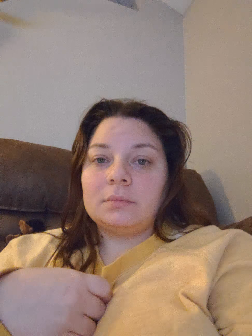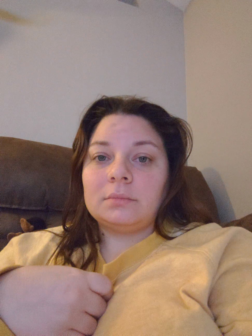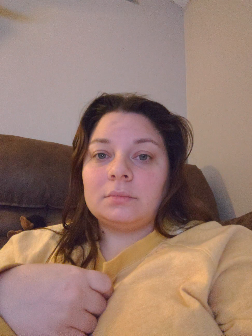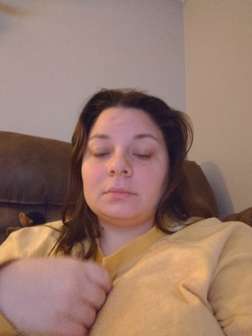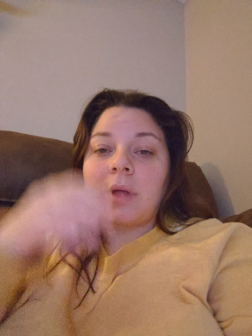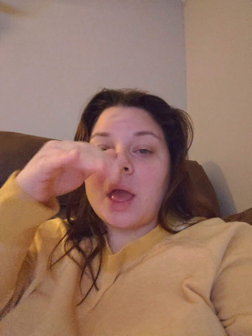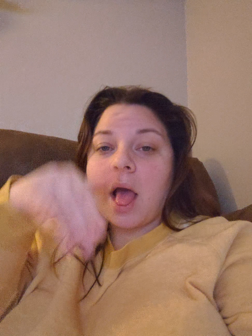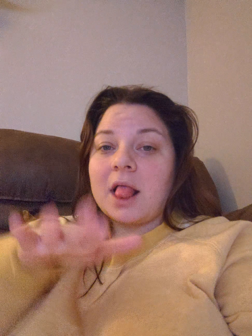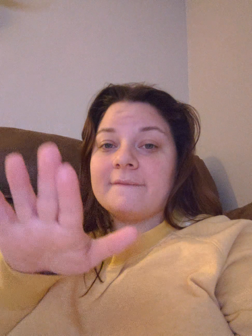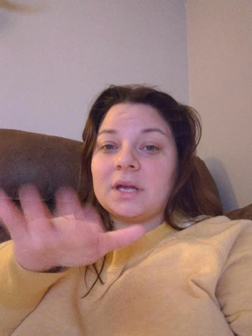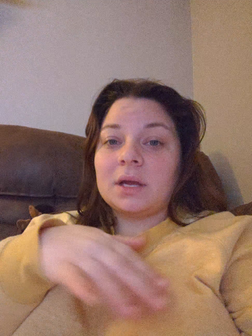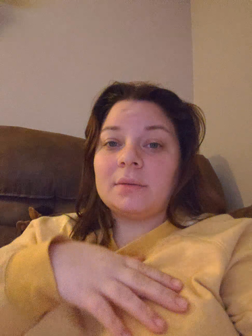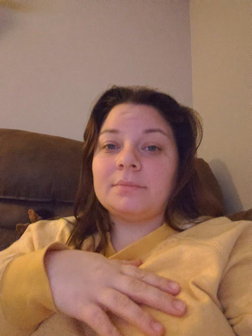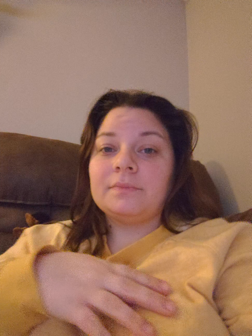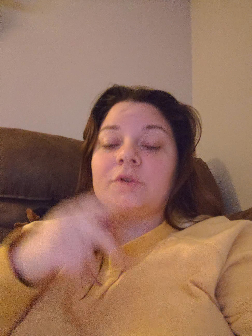elephant